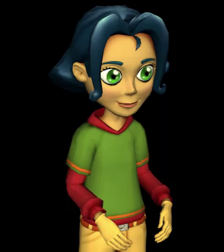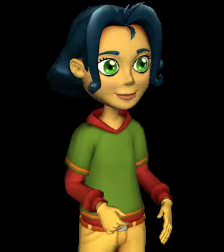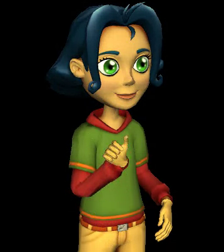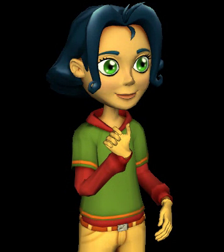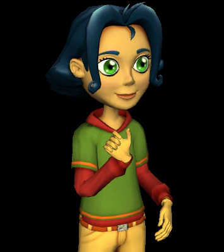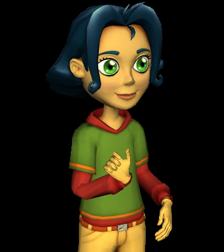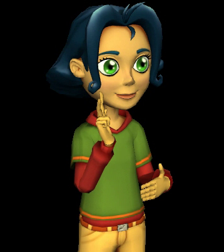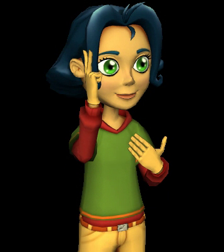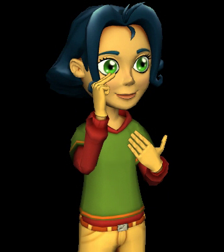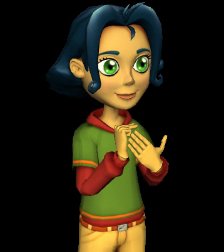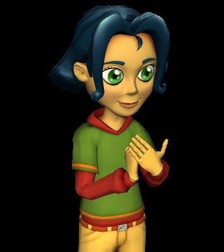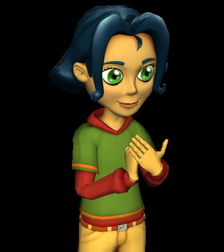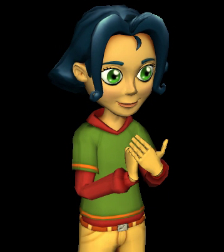فنان